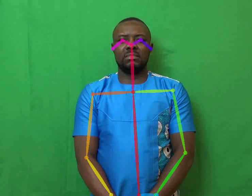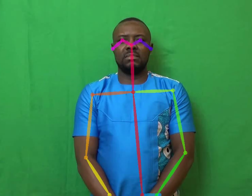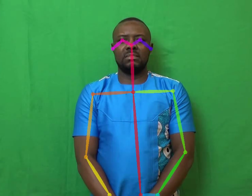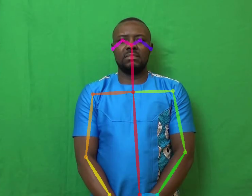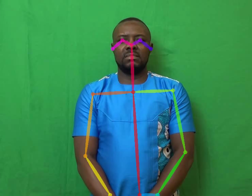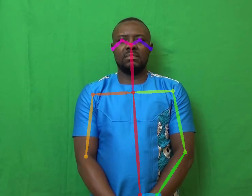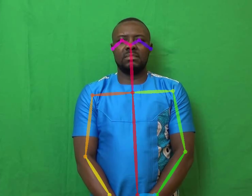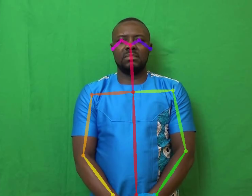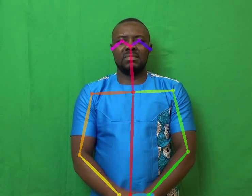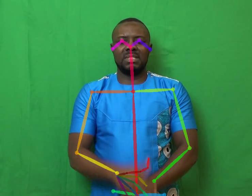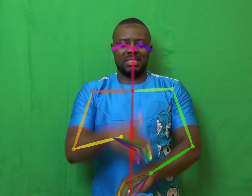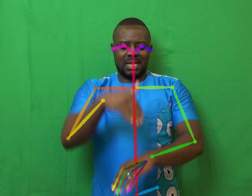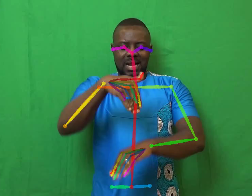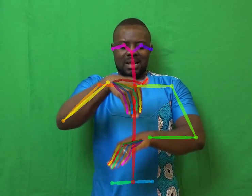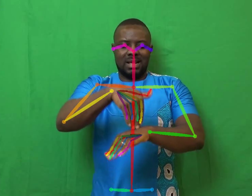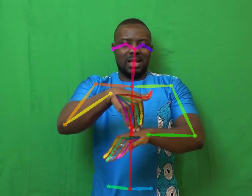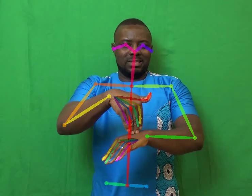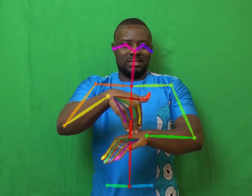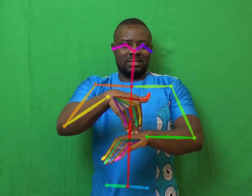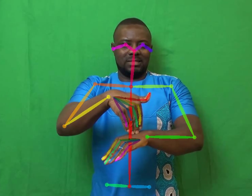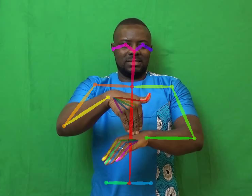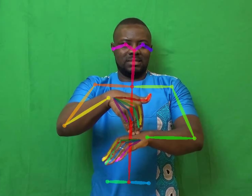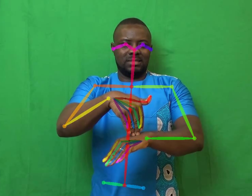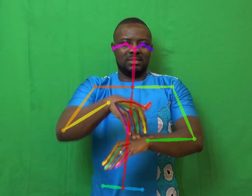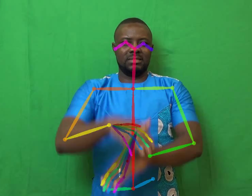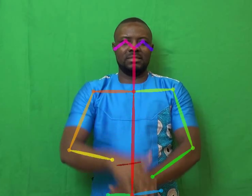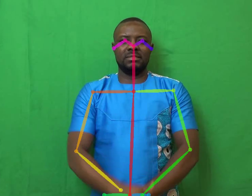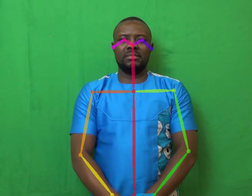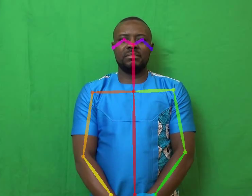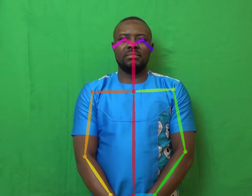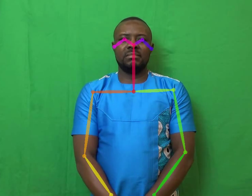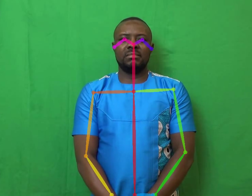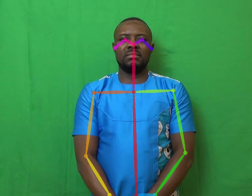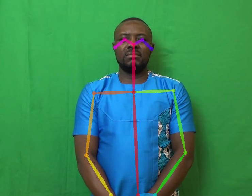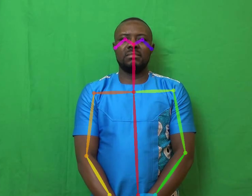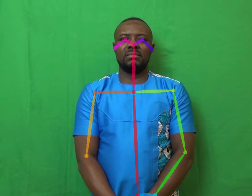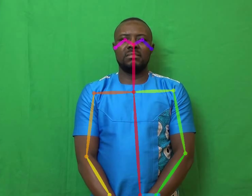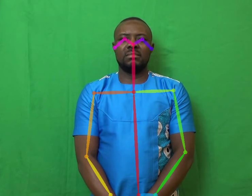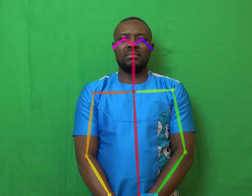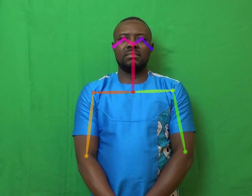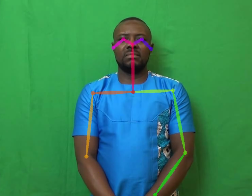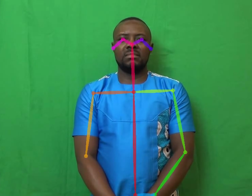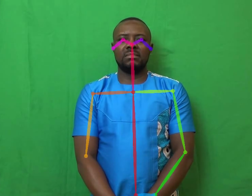at